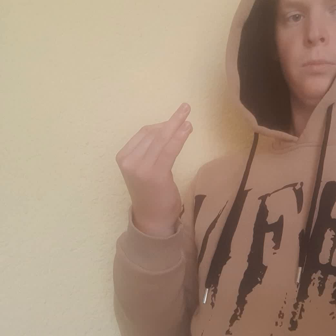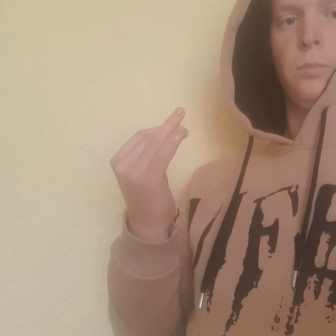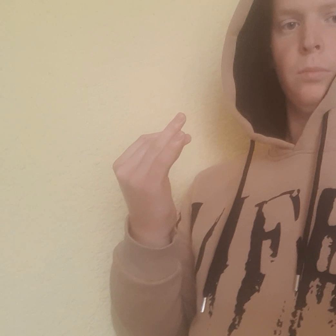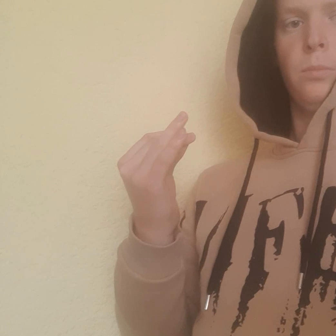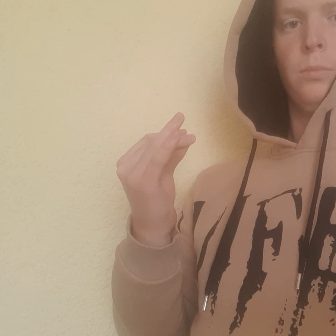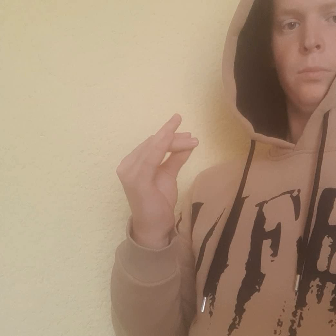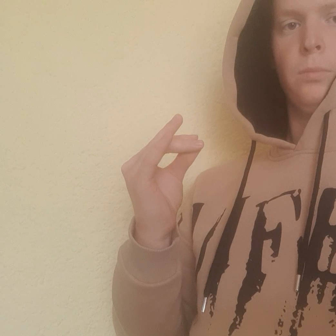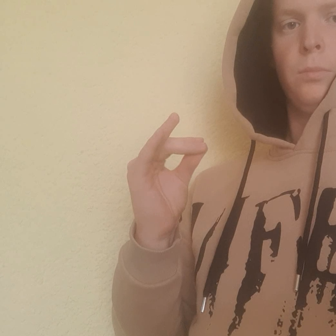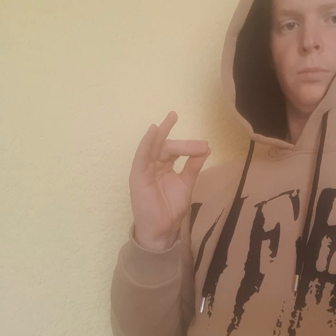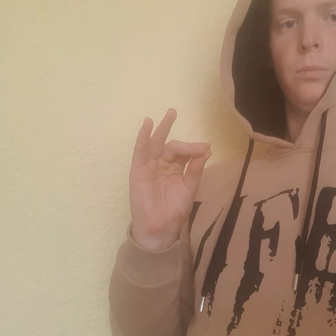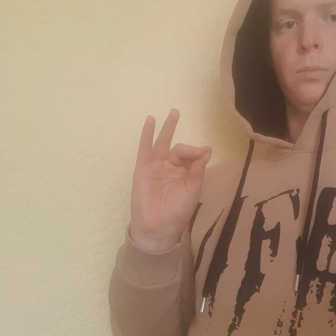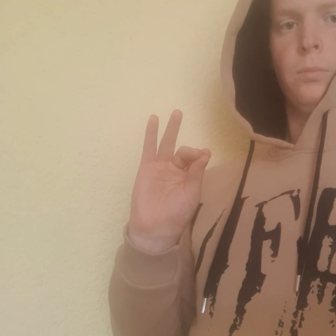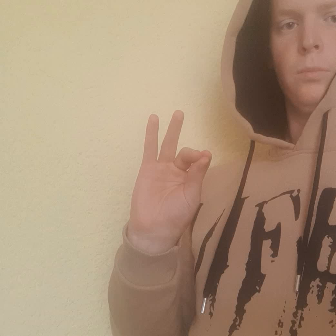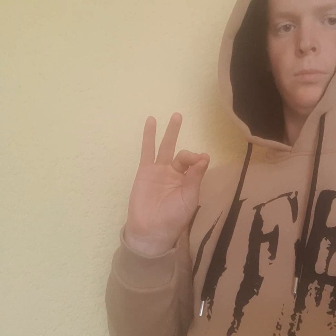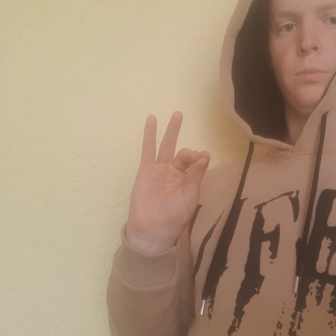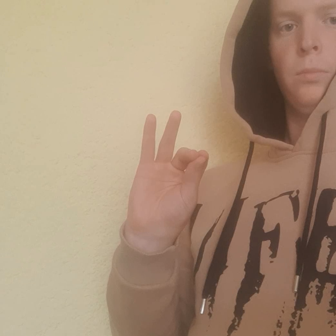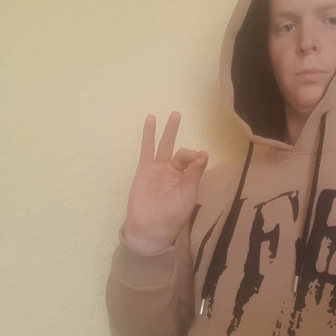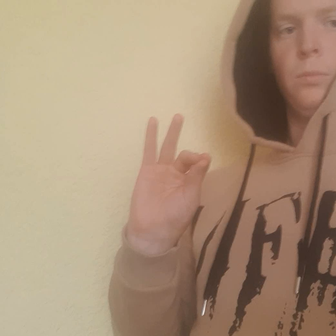Й